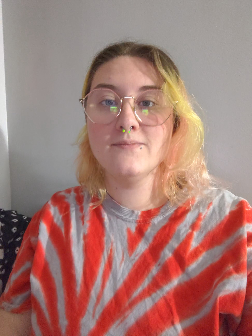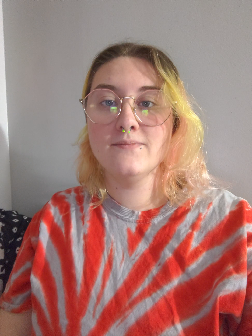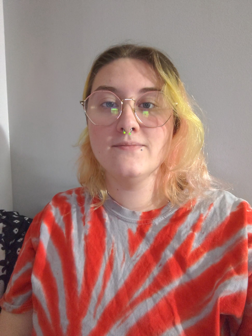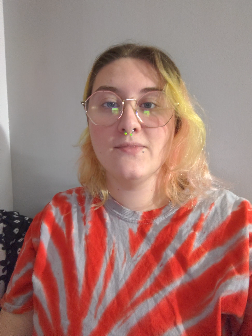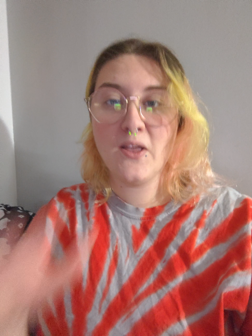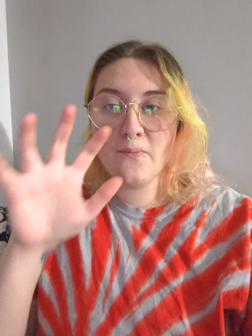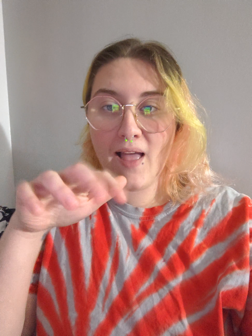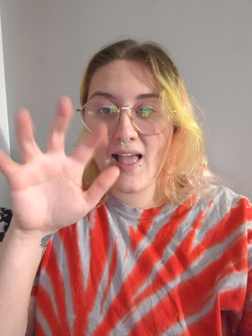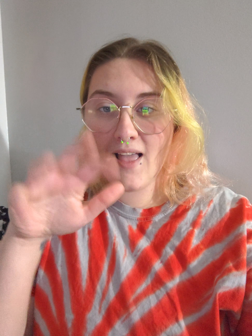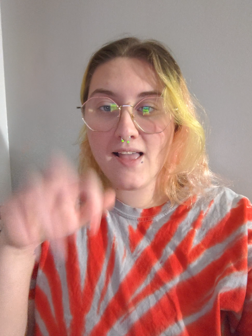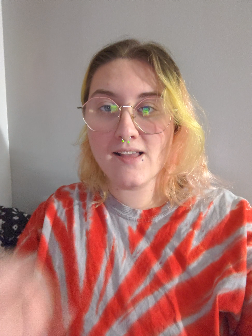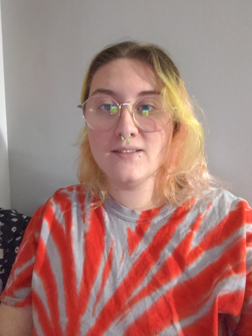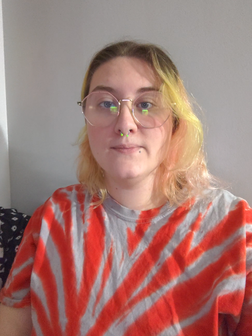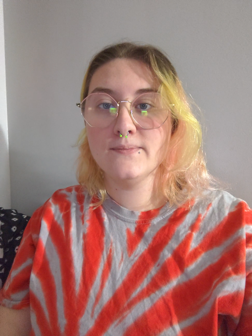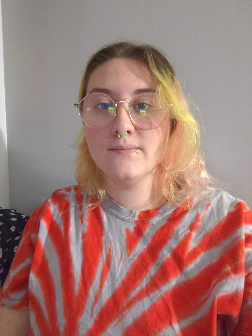rain